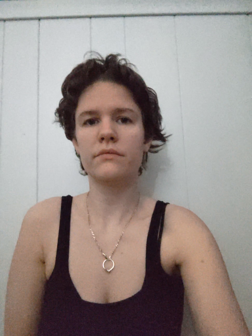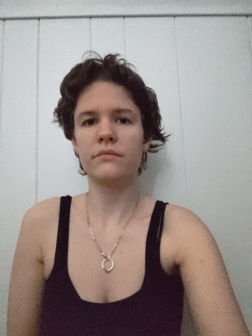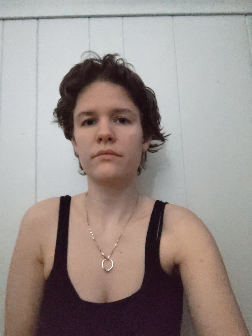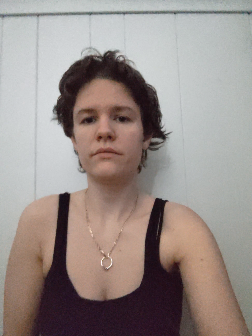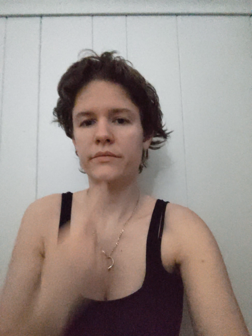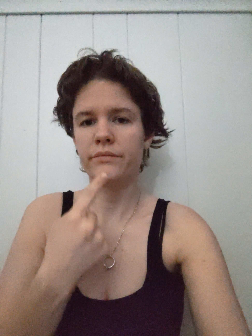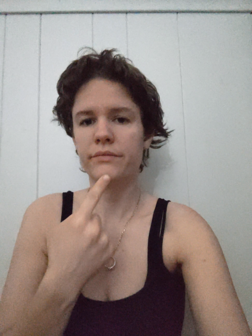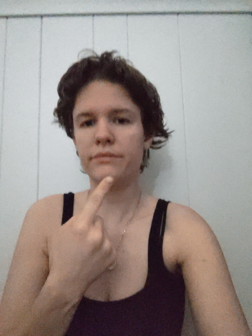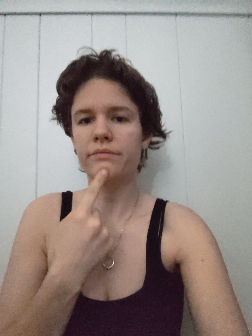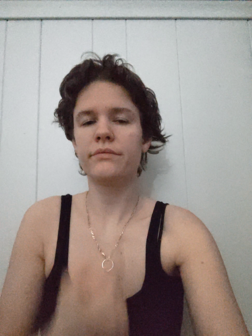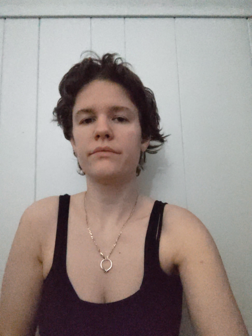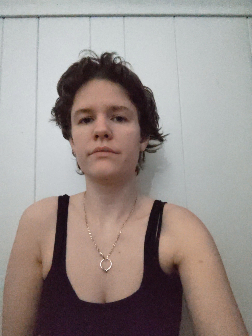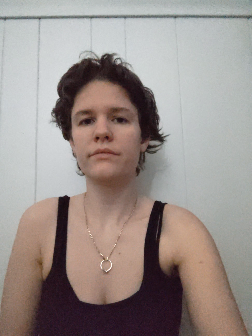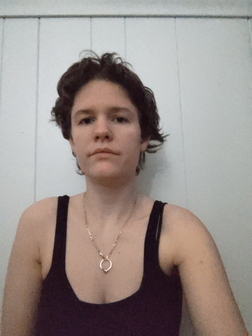say